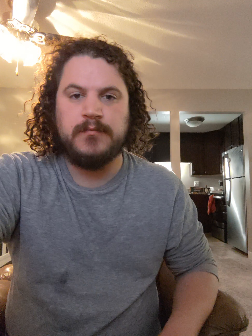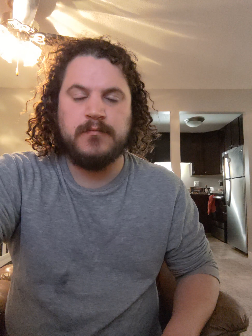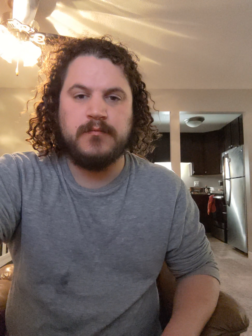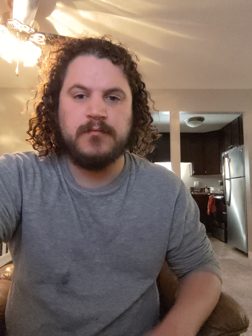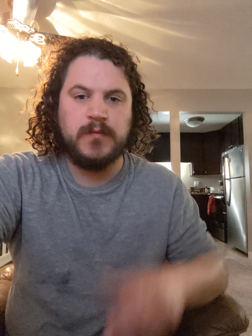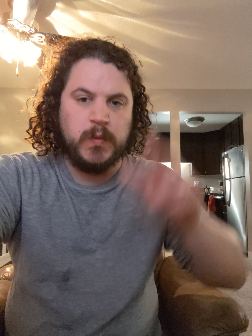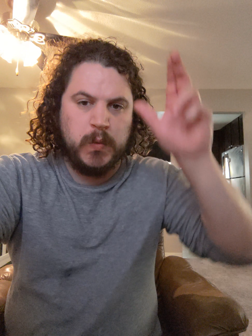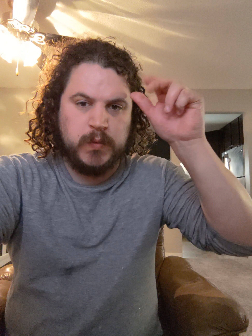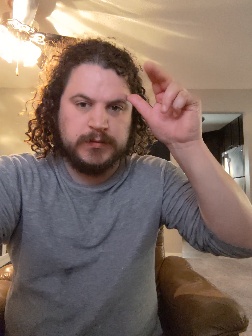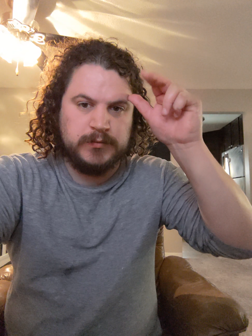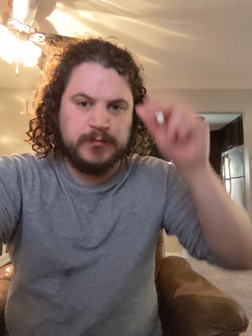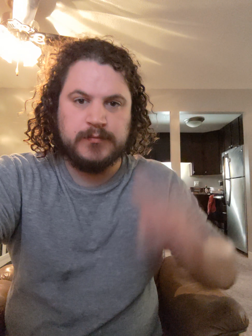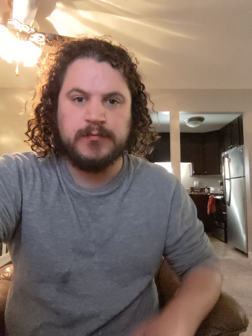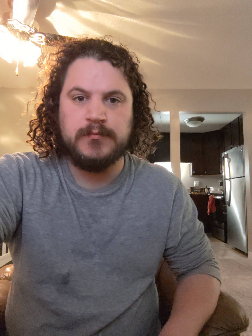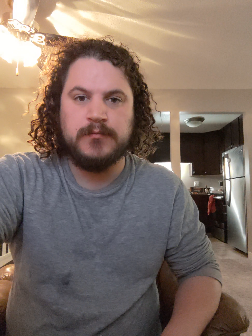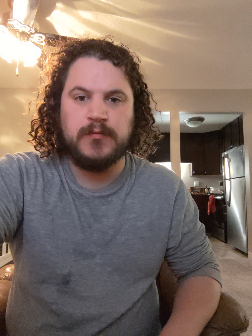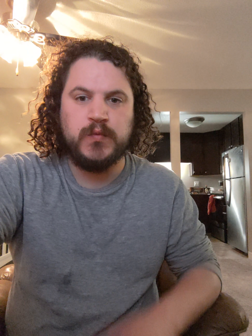horse